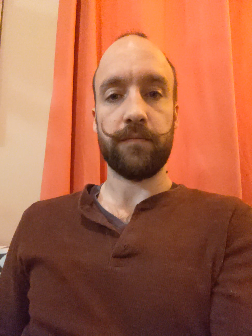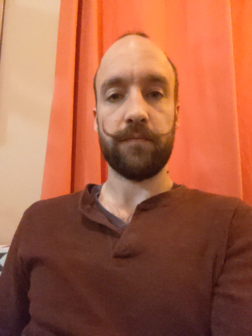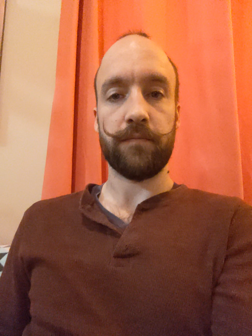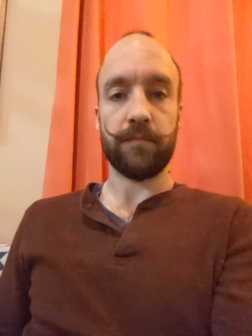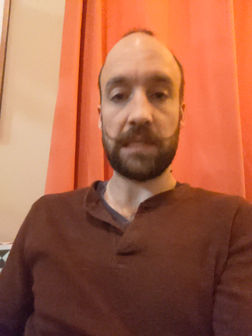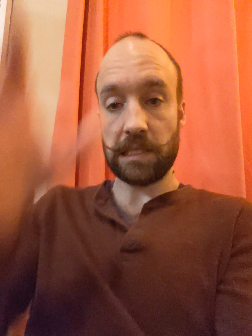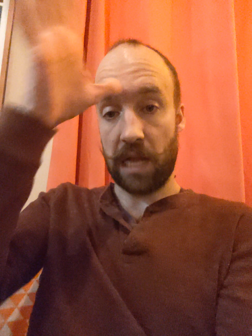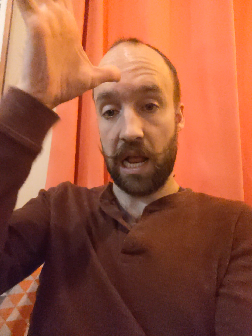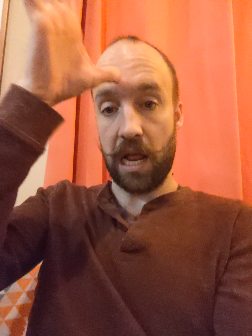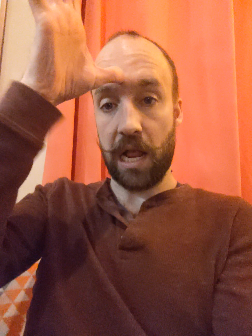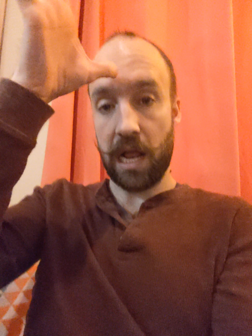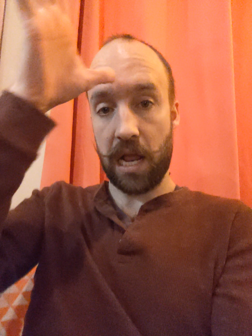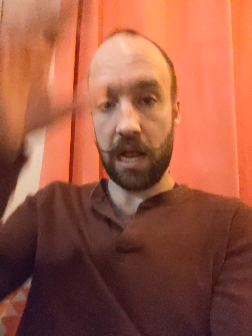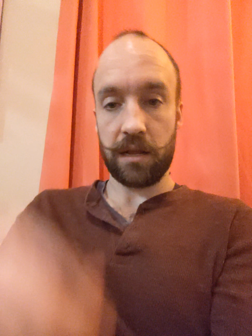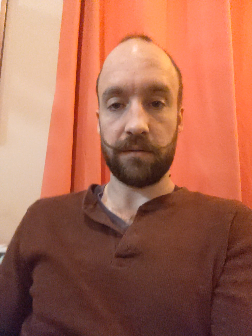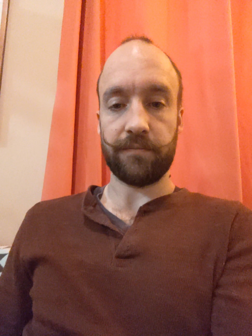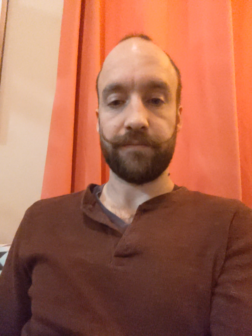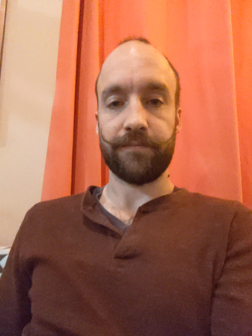dad